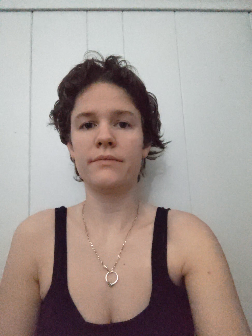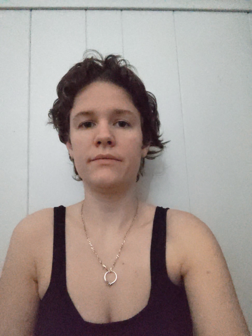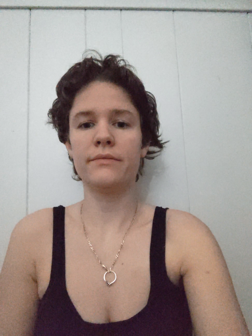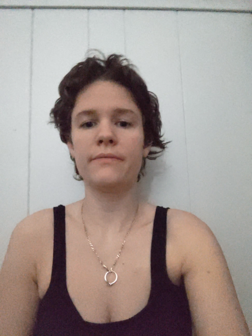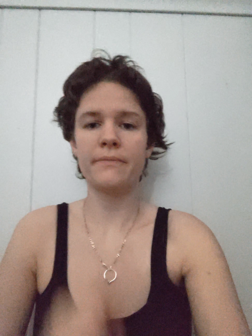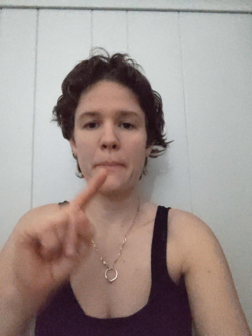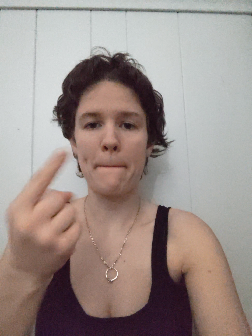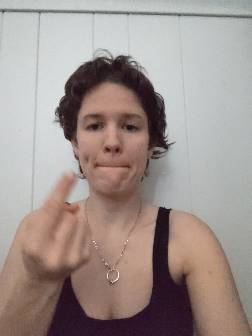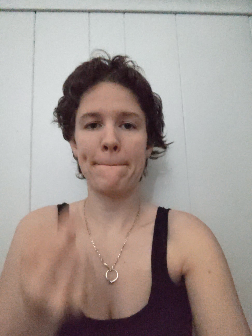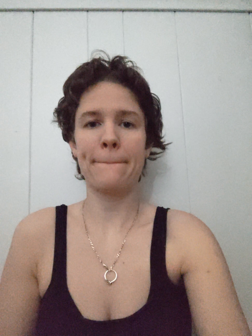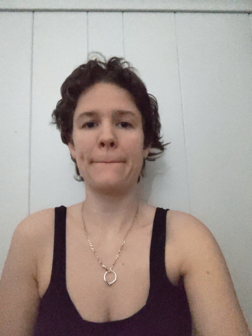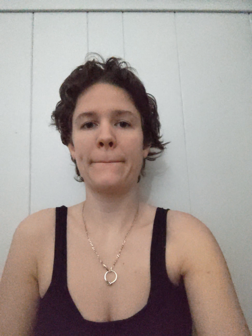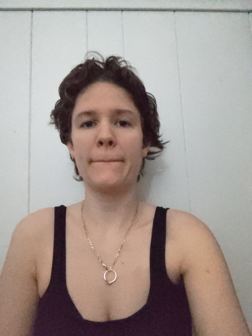first